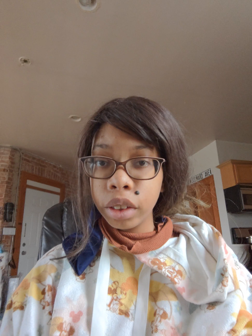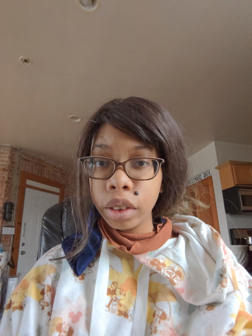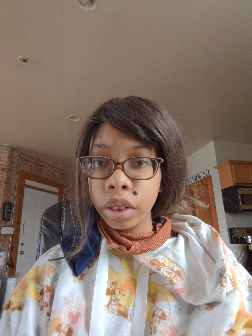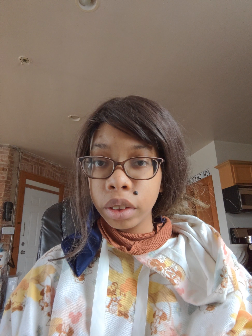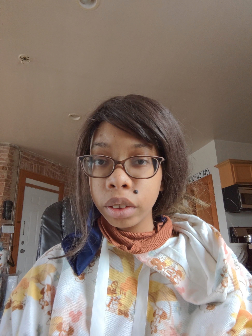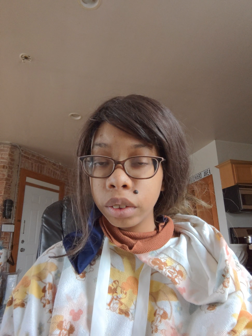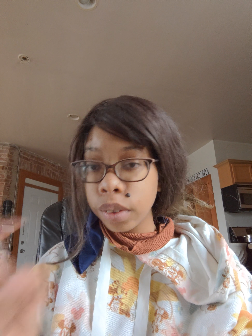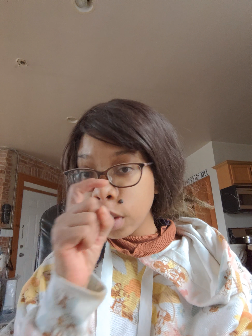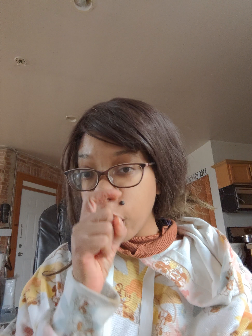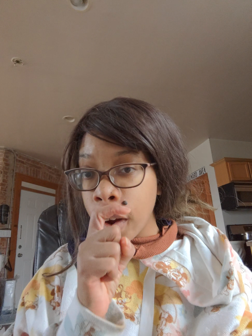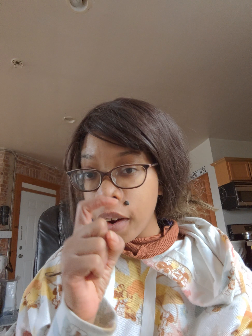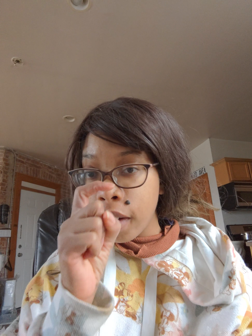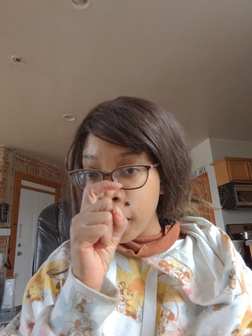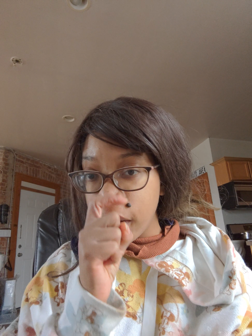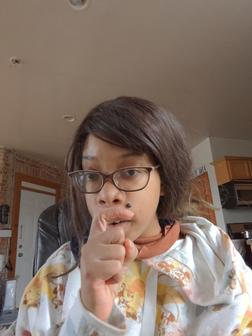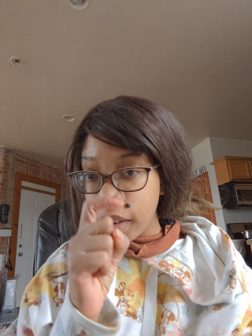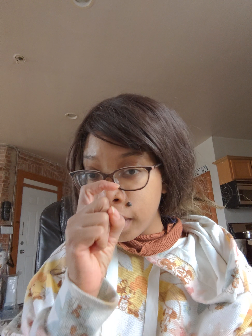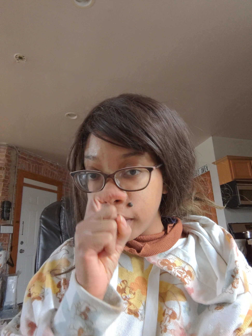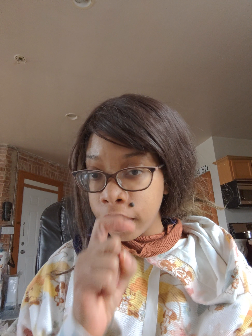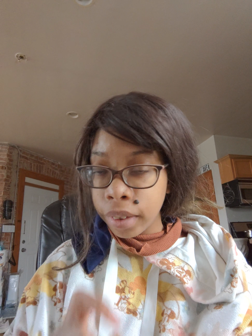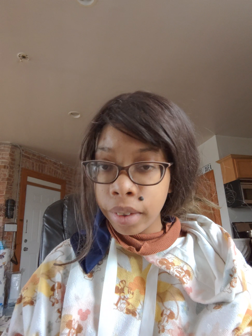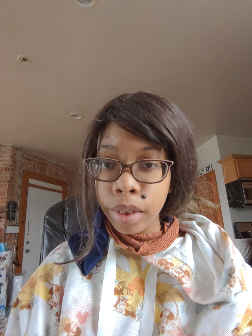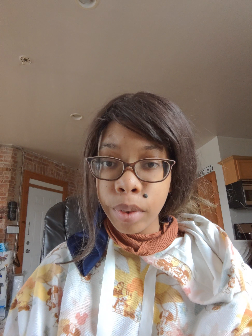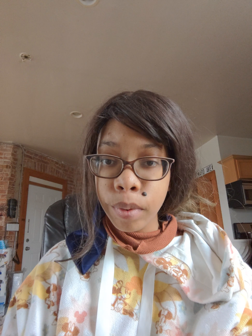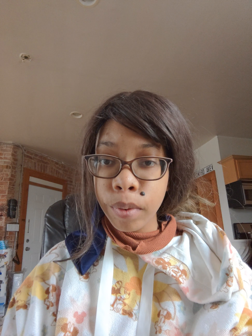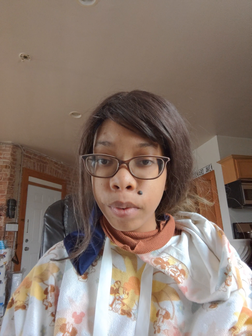doll